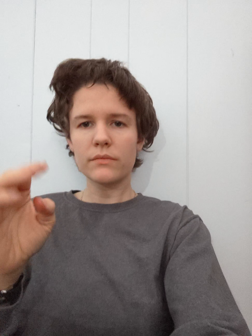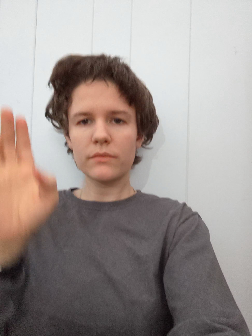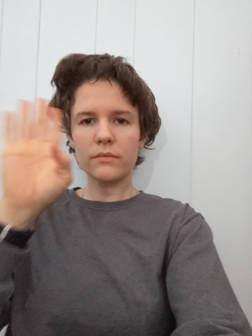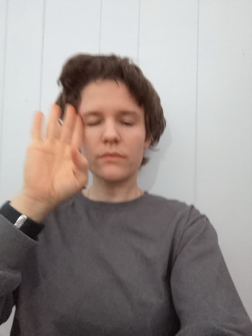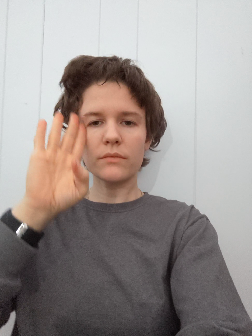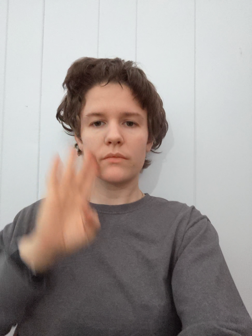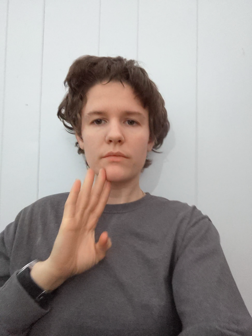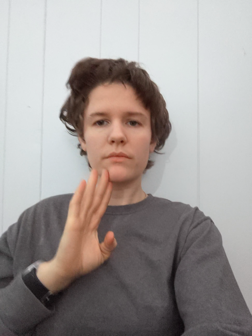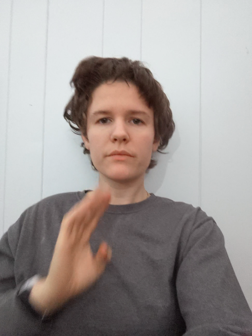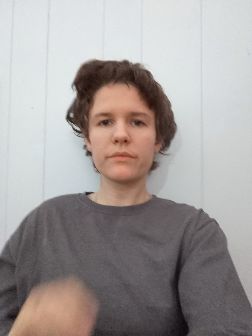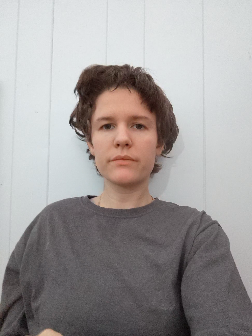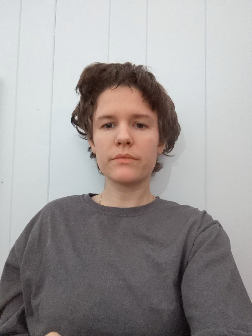brown